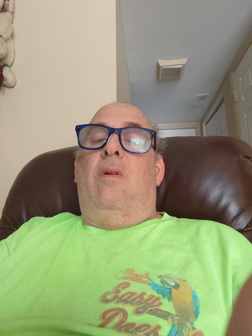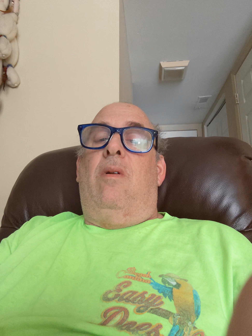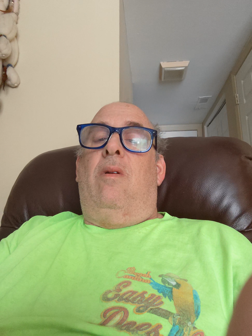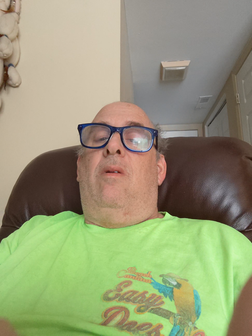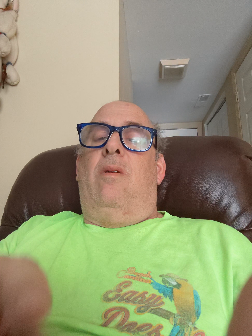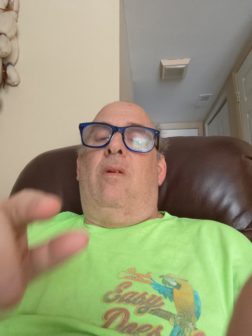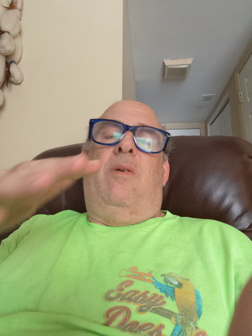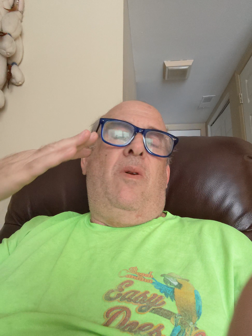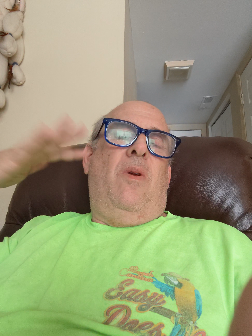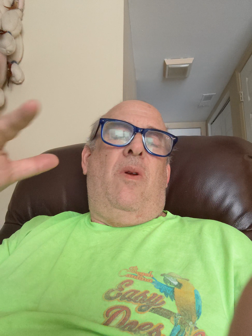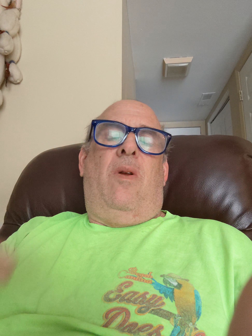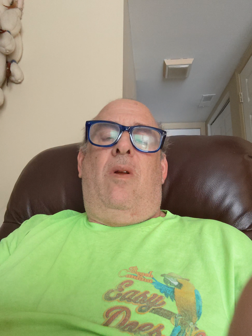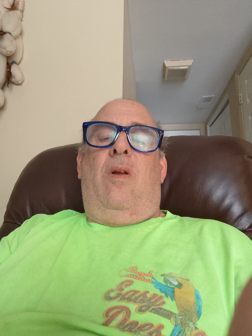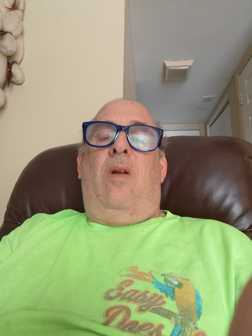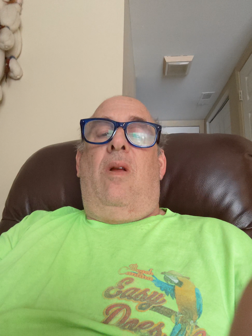noisy